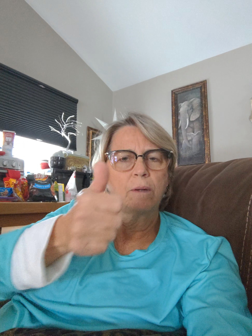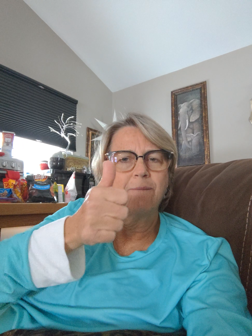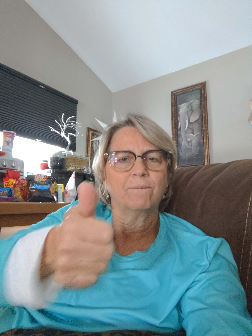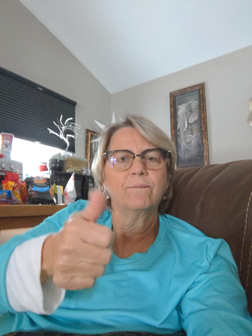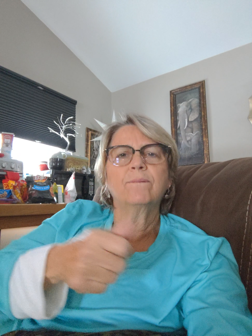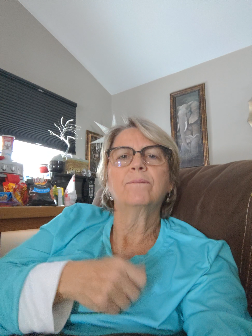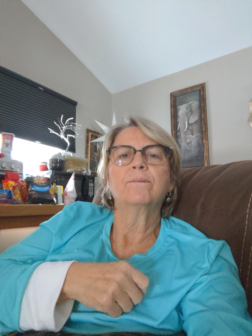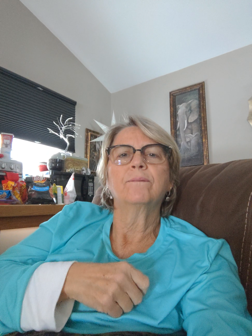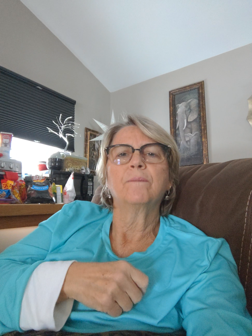yourself